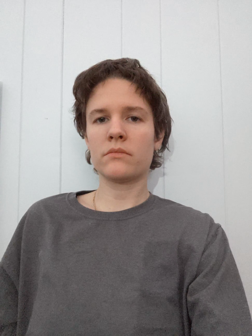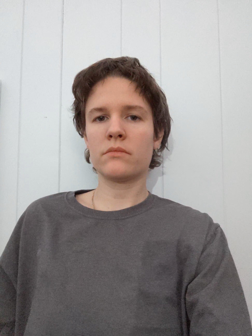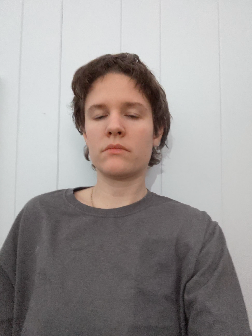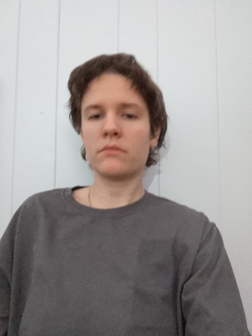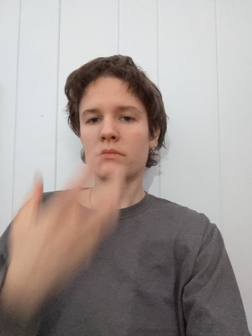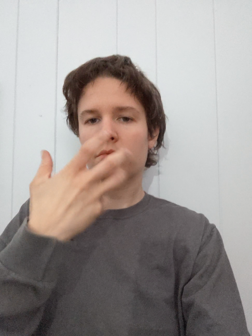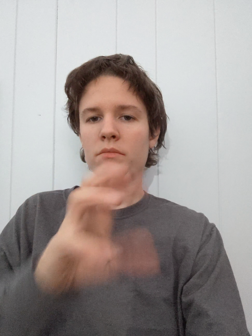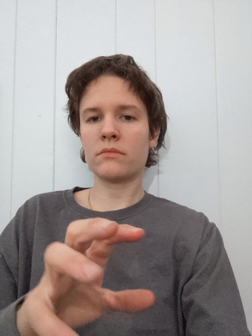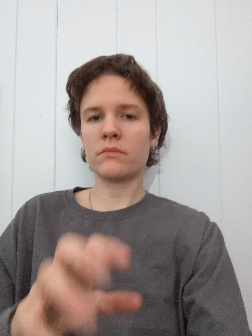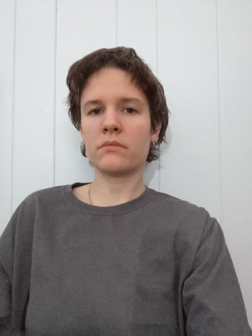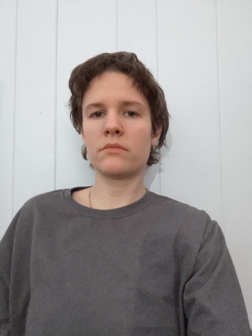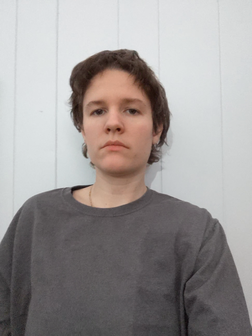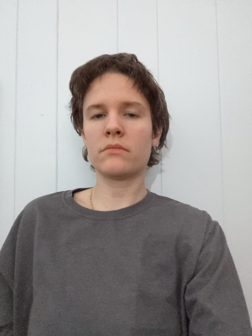hot